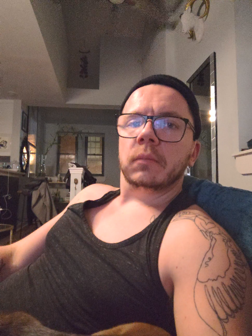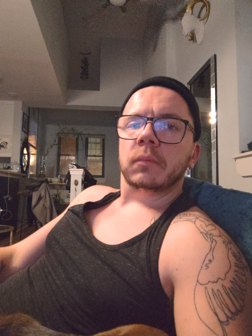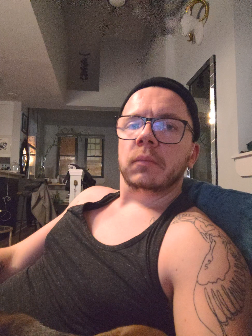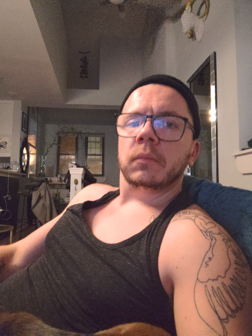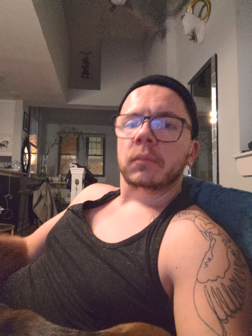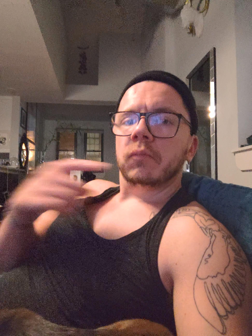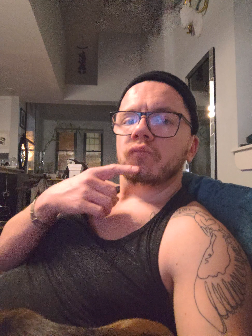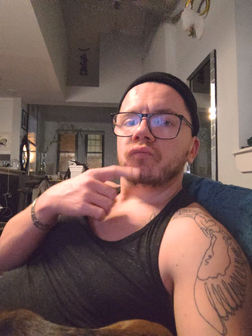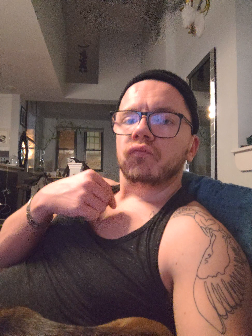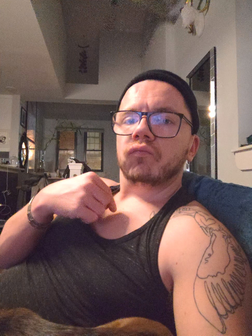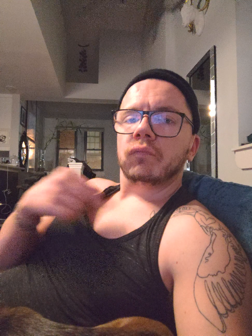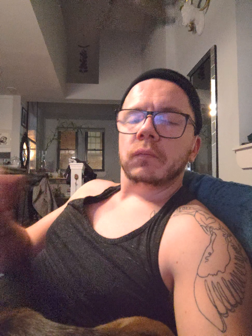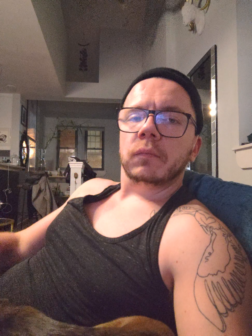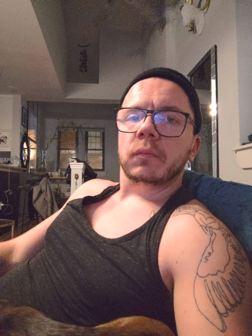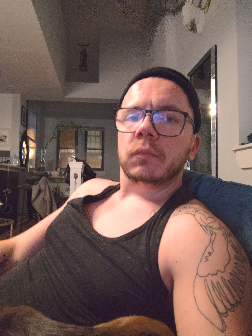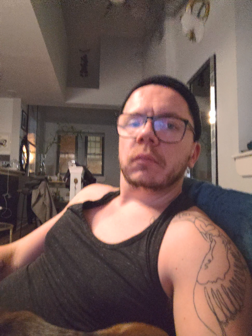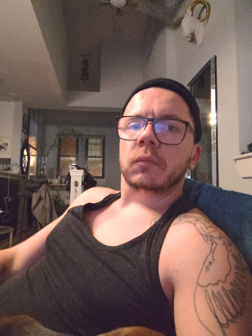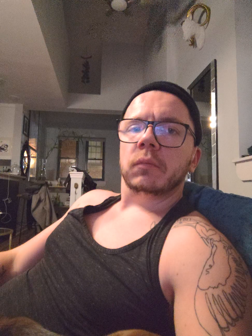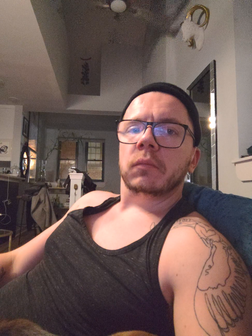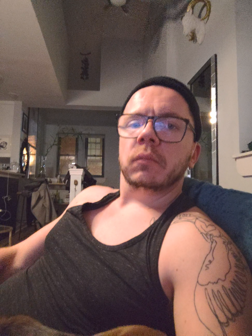red